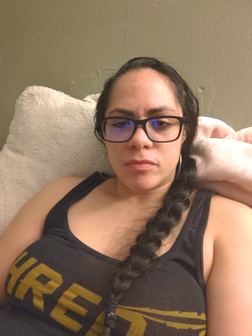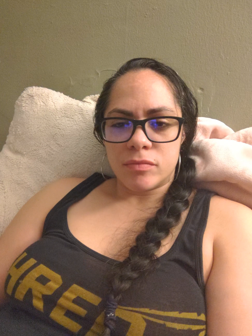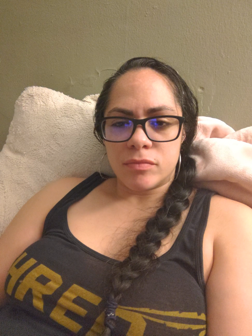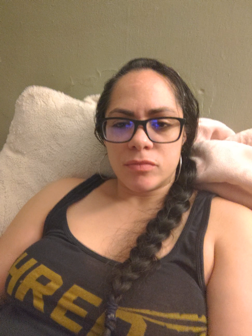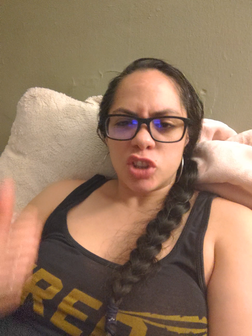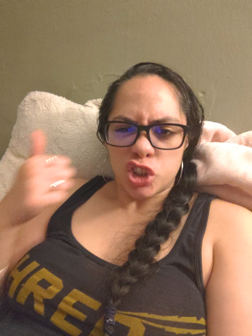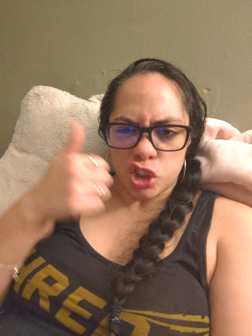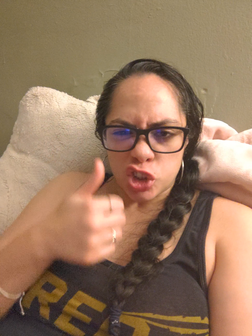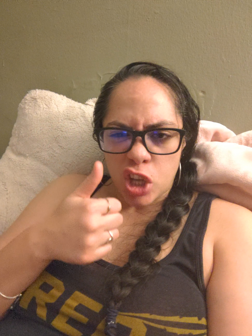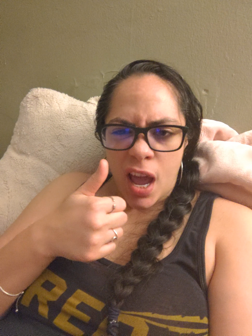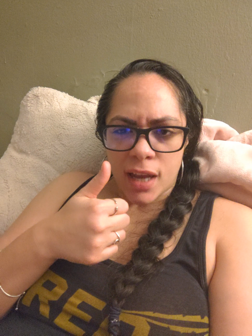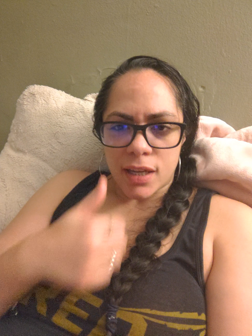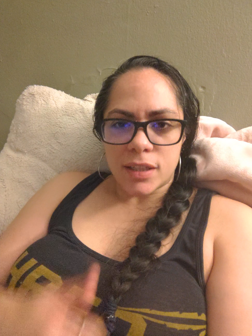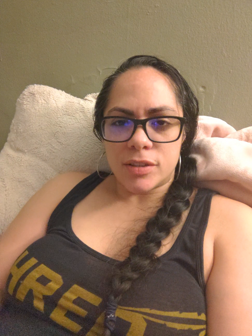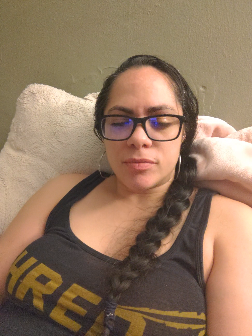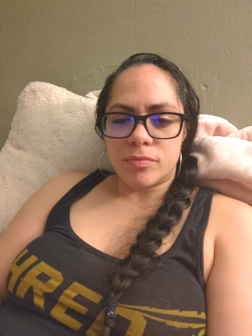jacket